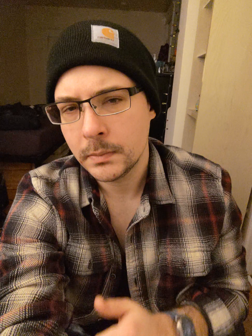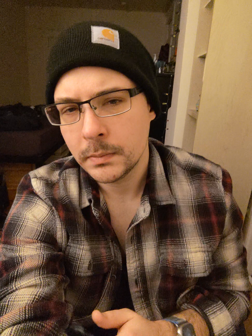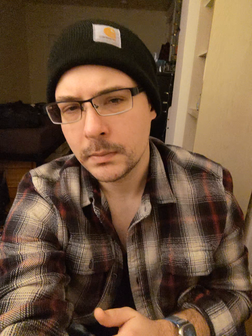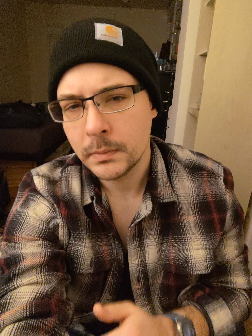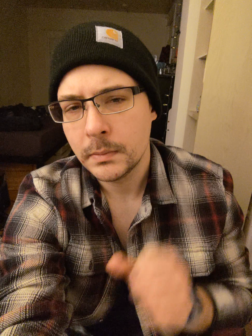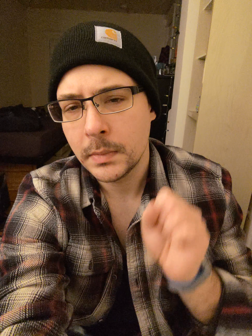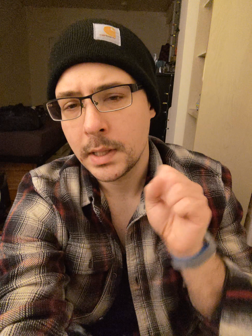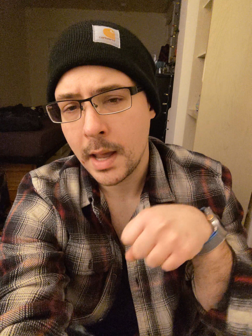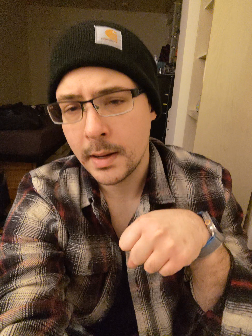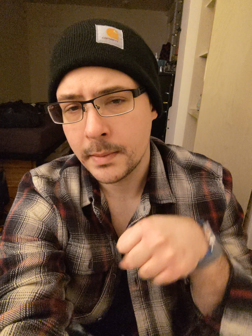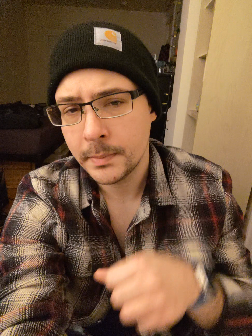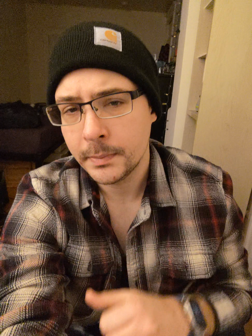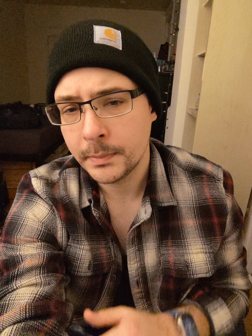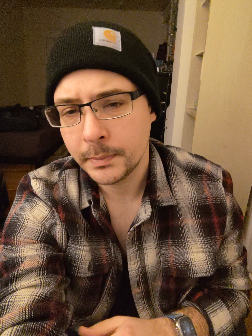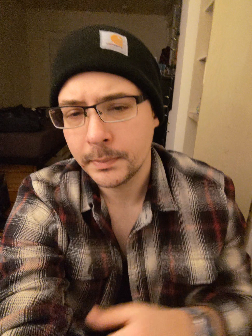can